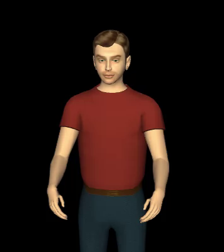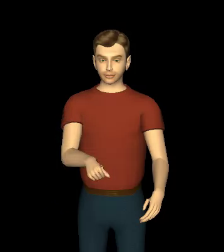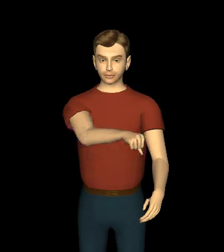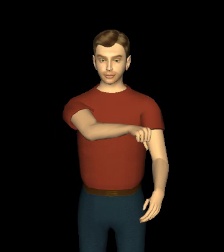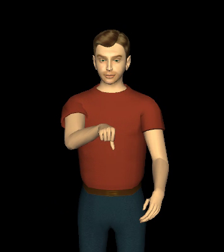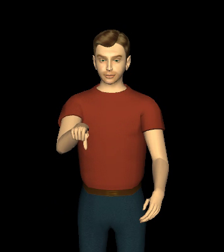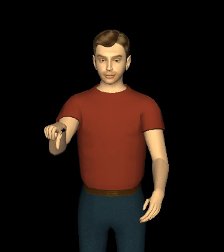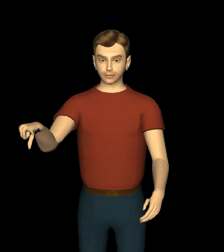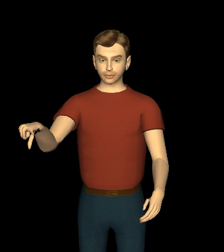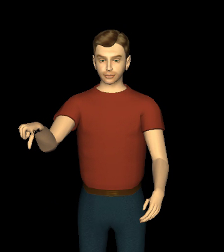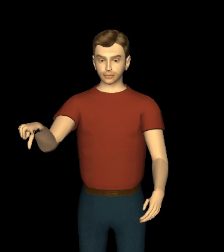يسقي